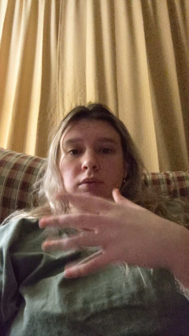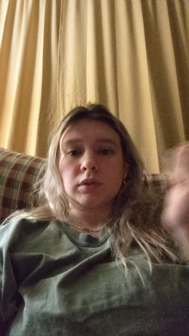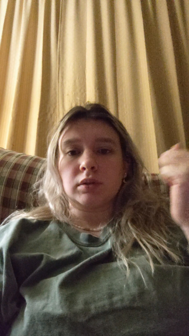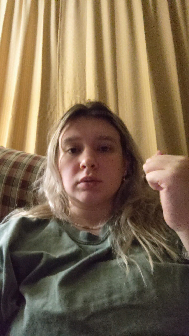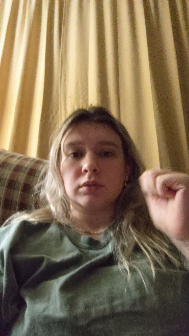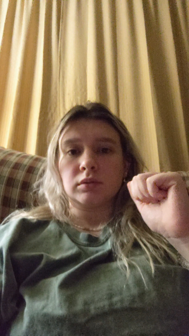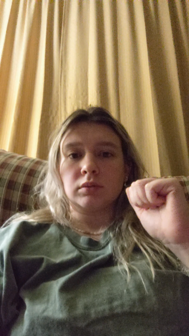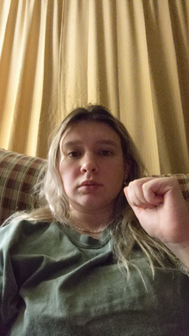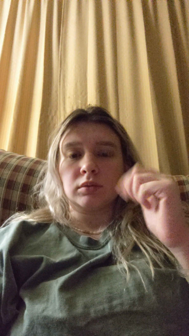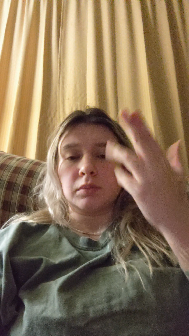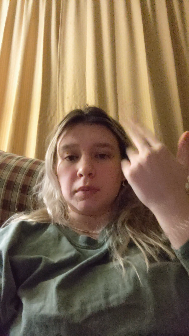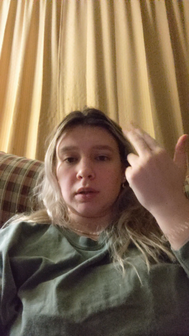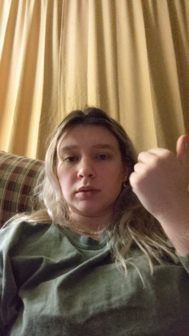bunny